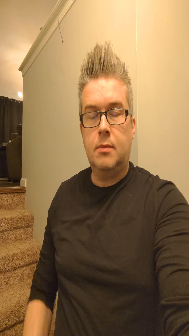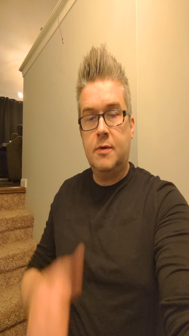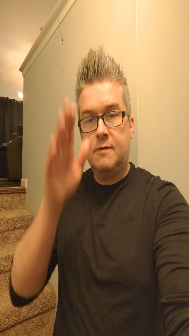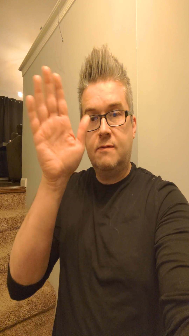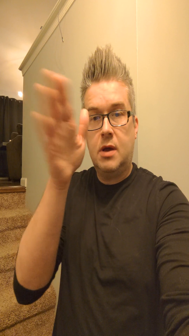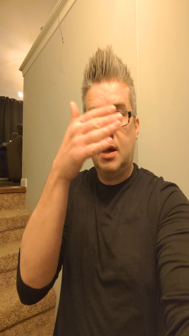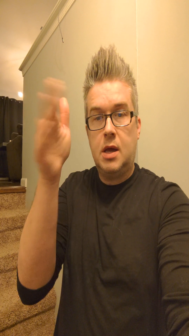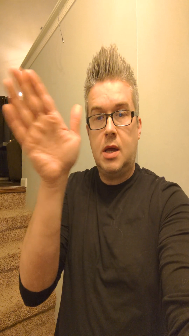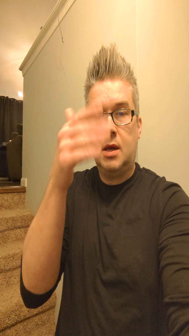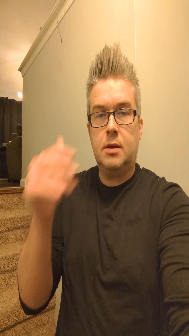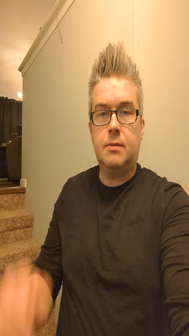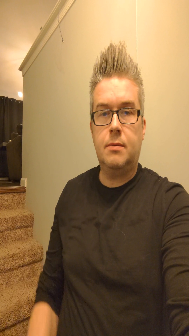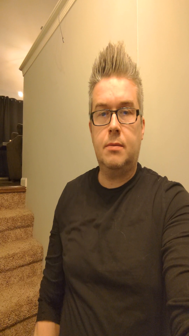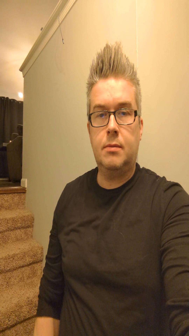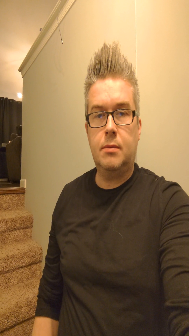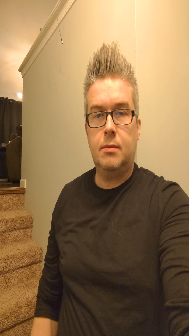flag